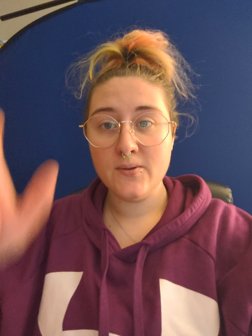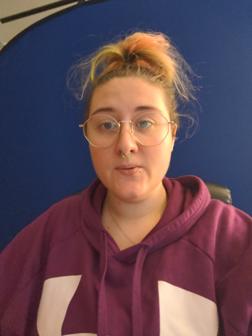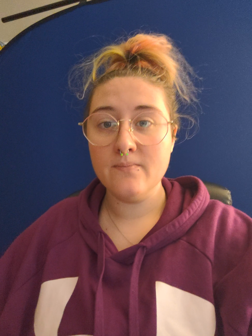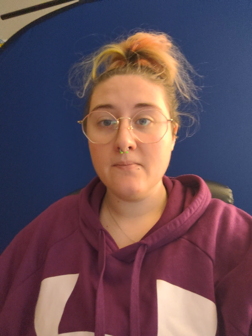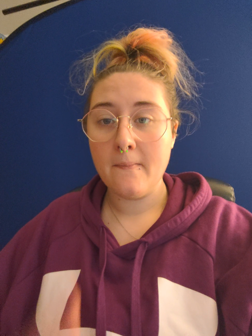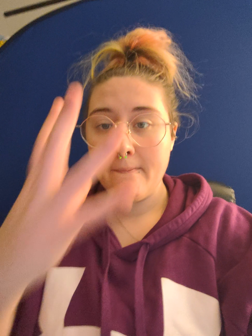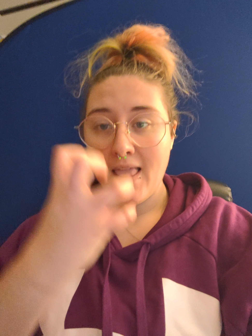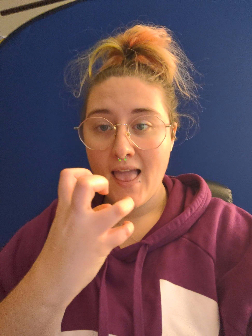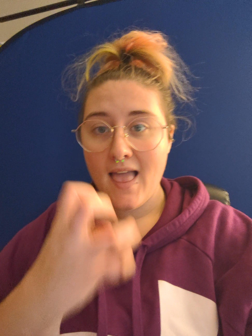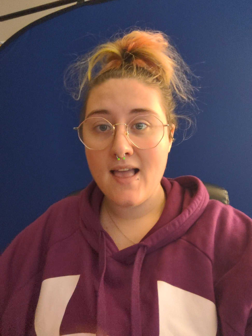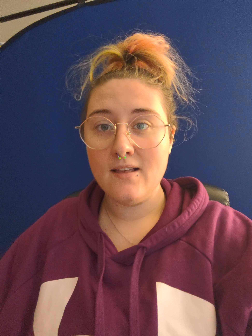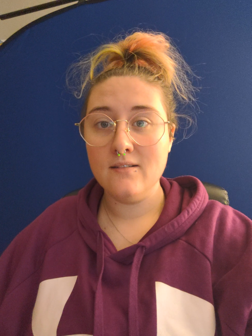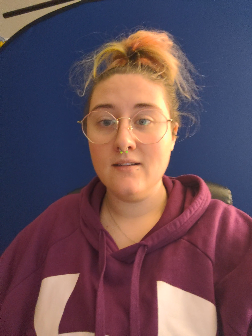mad